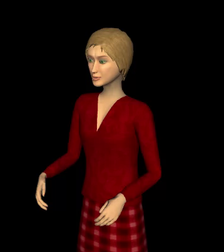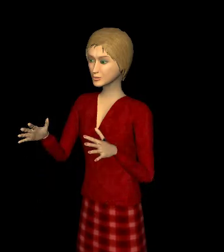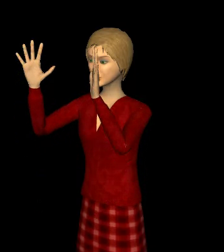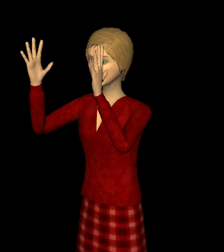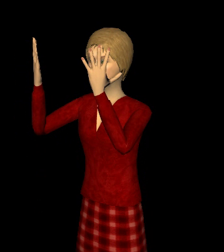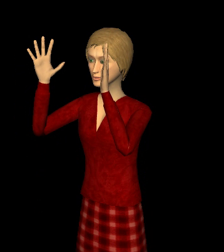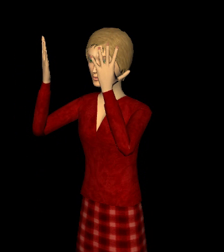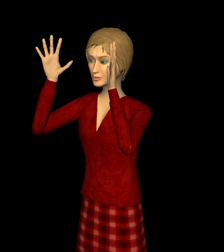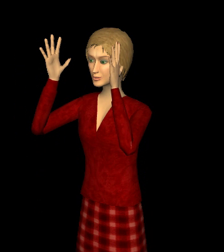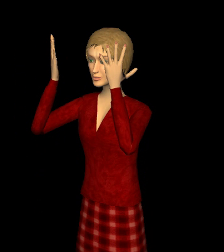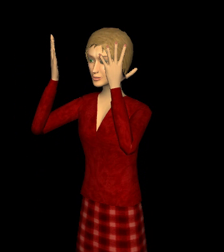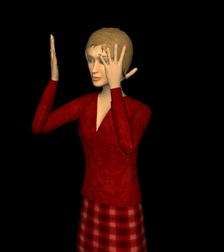غابة